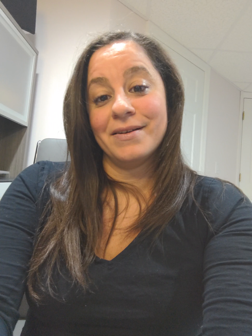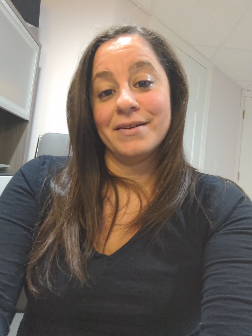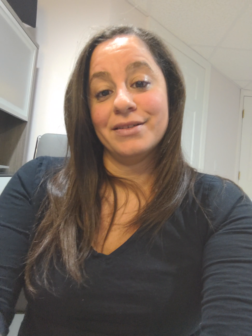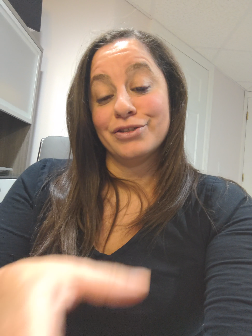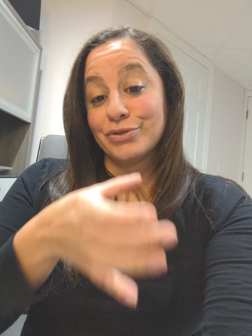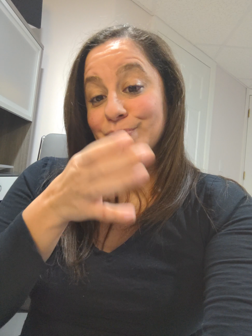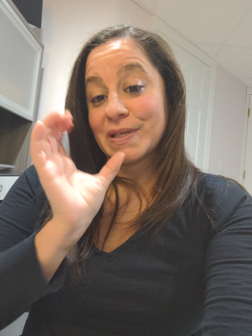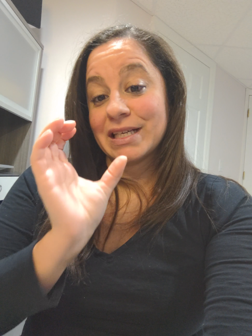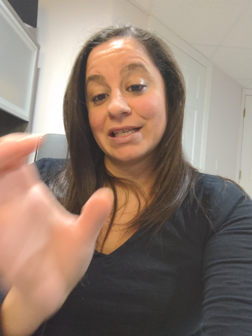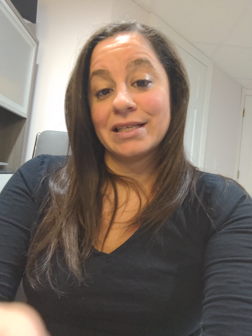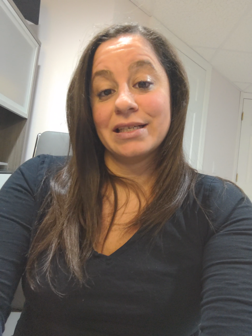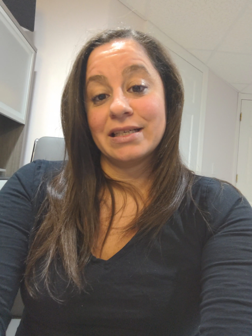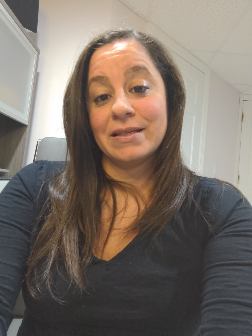drink